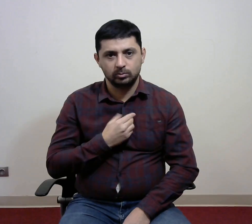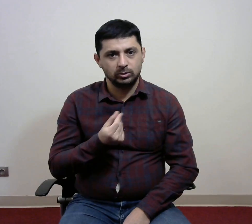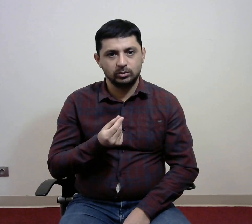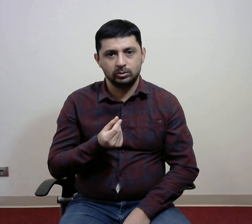pul